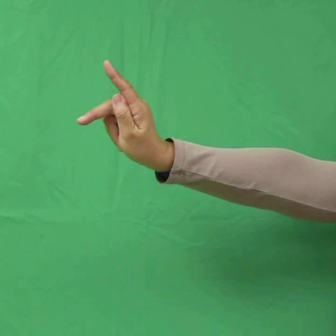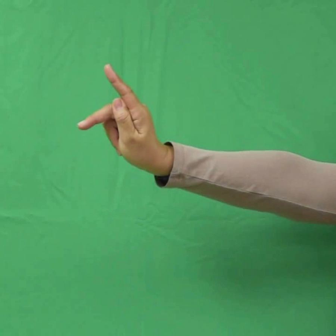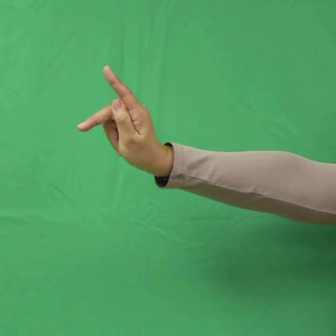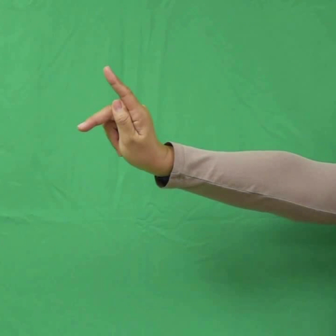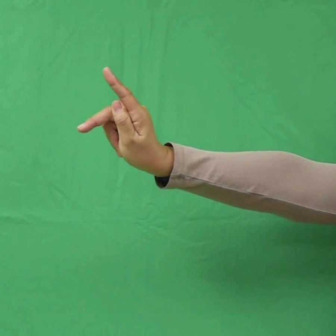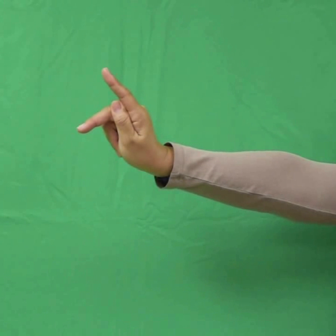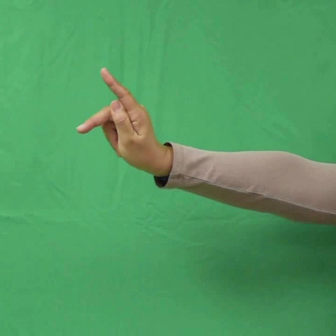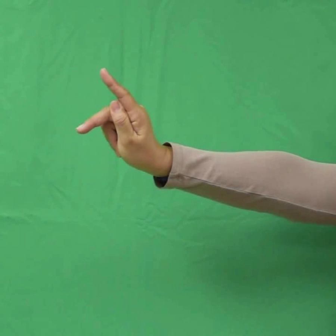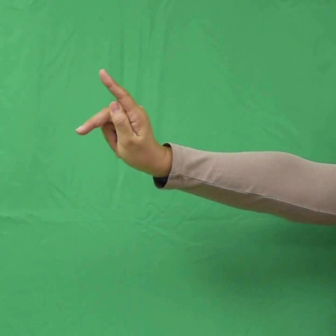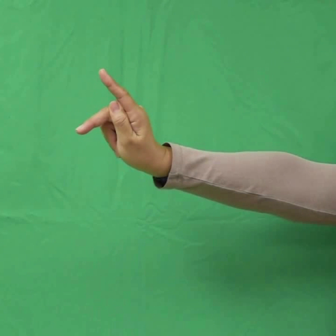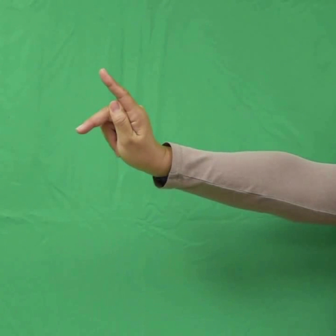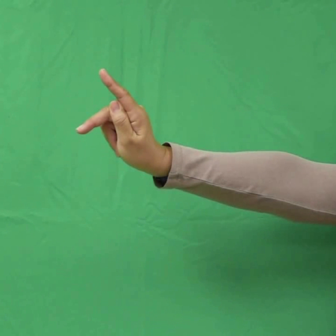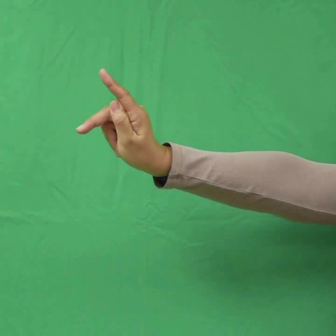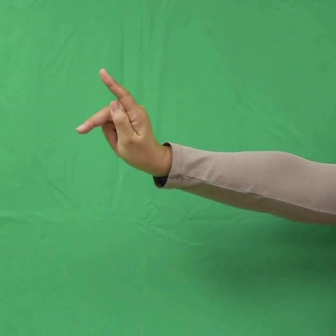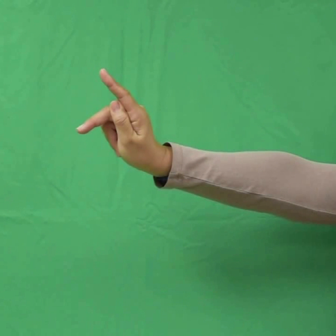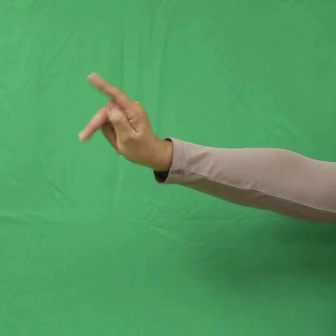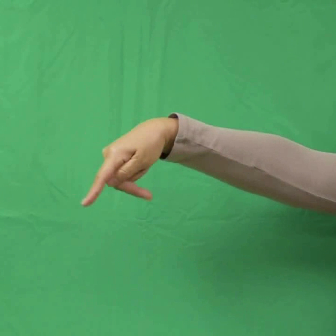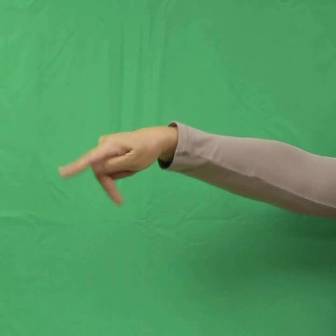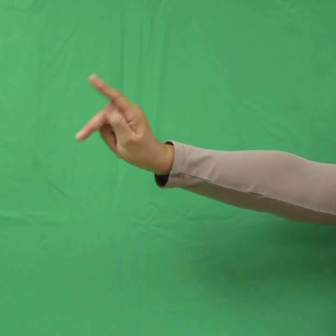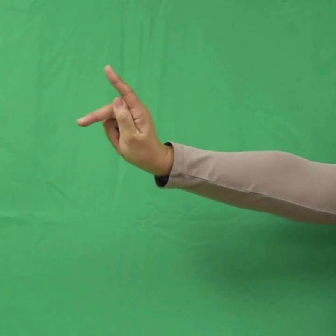K